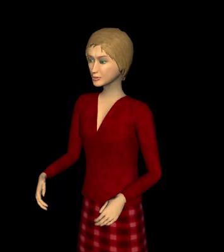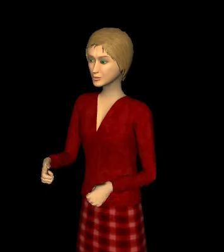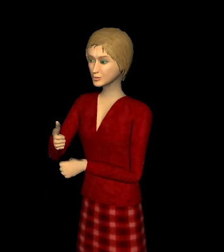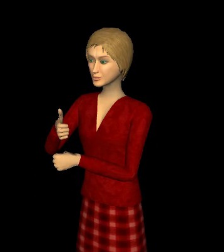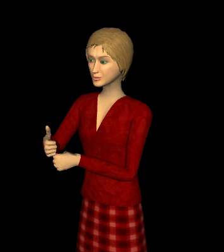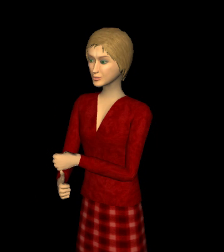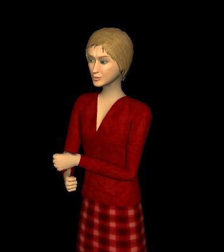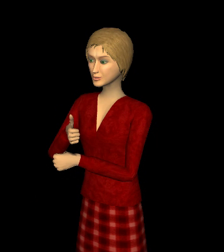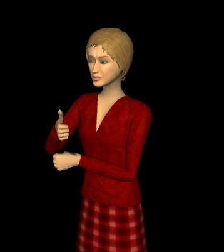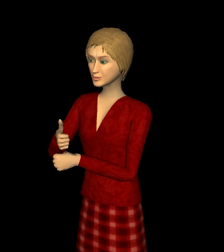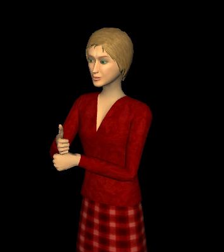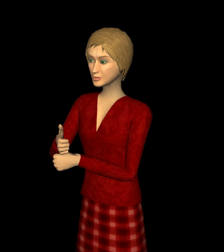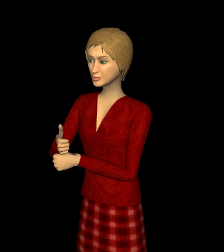يعني